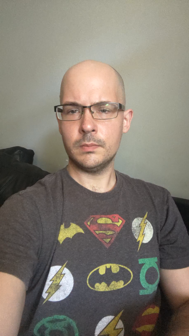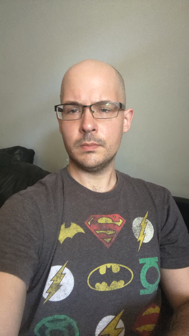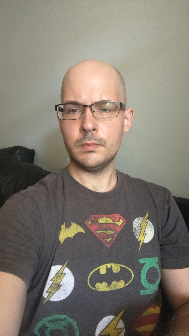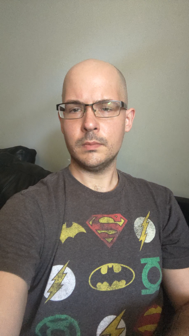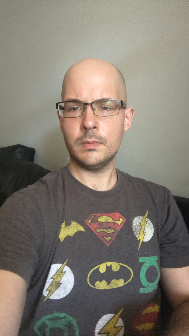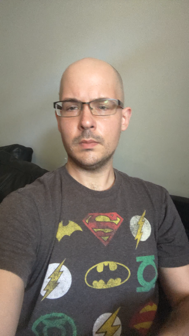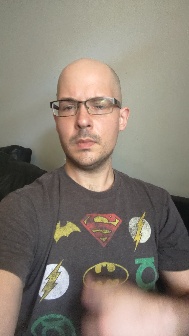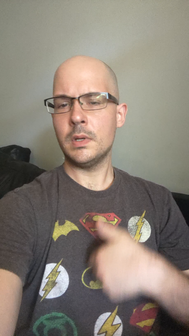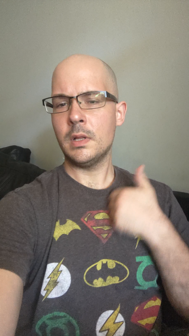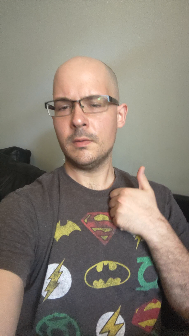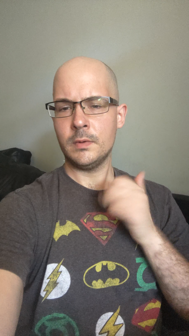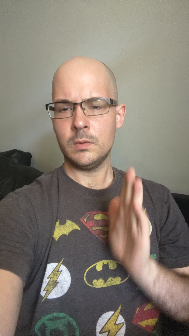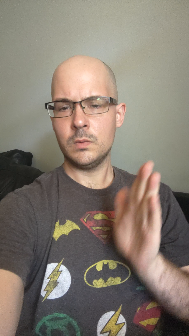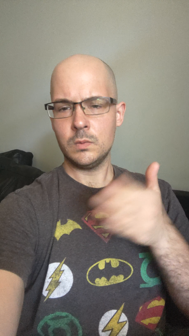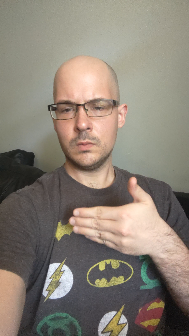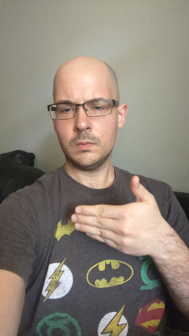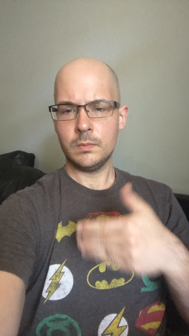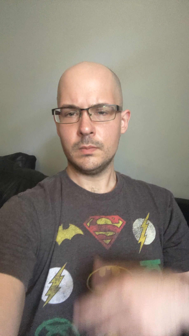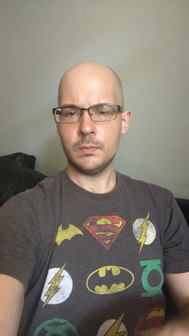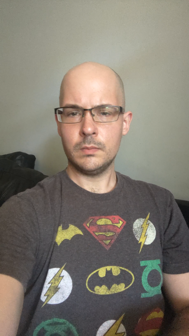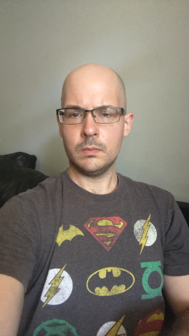living room